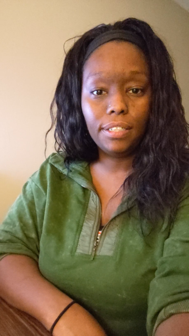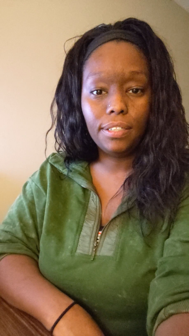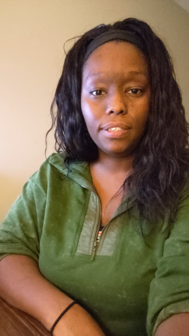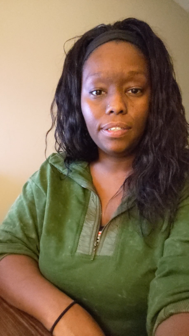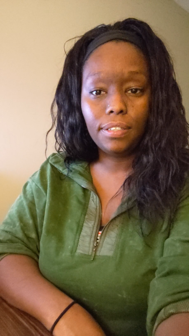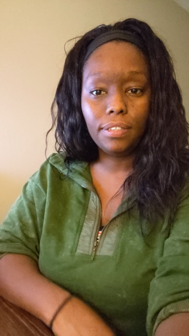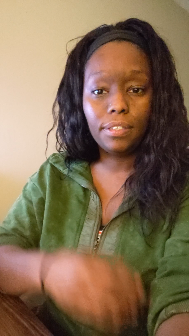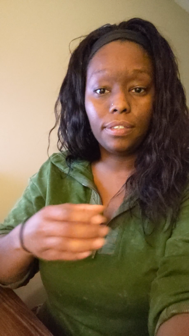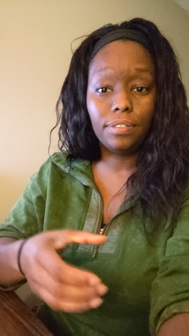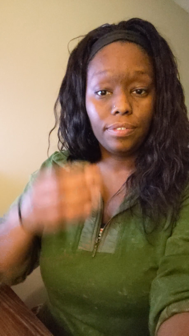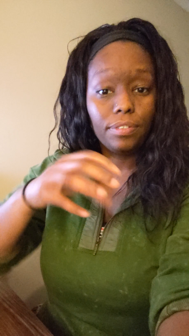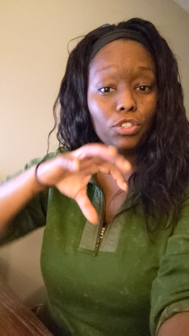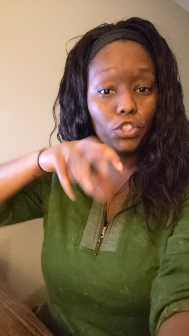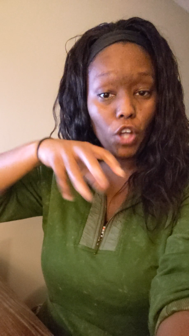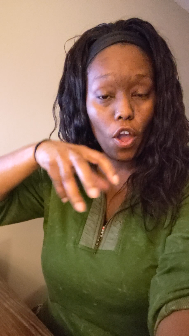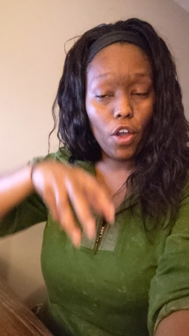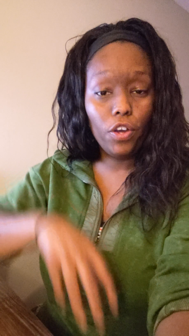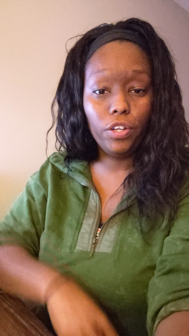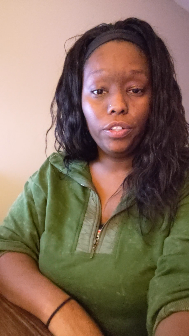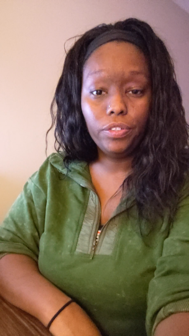jar